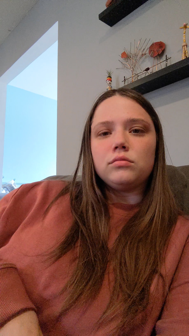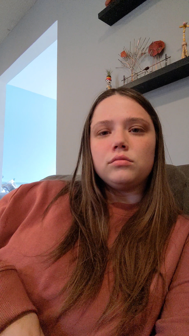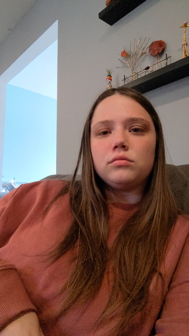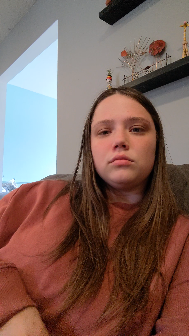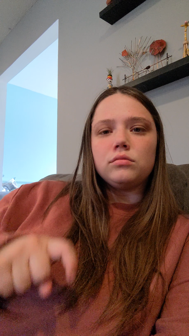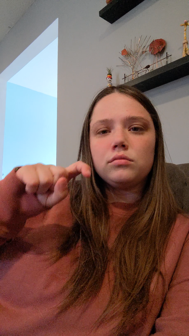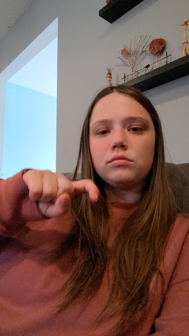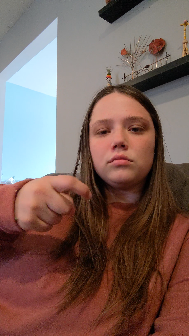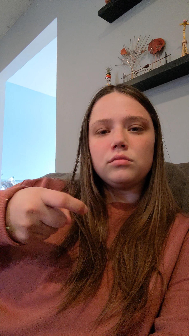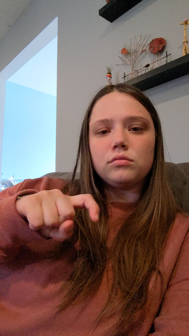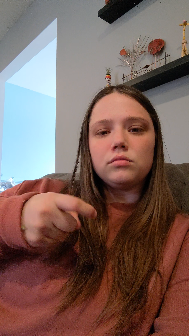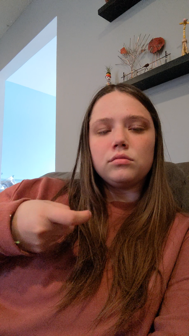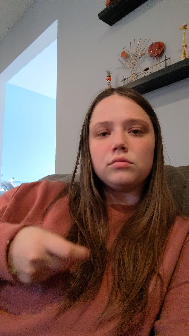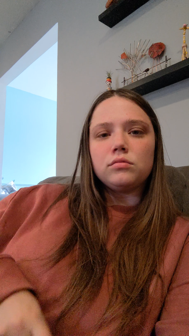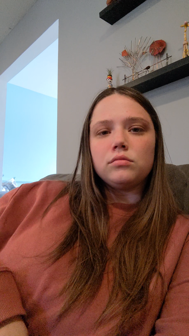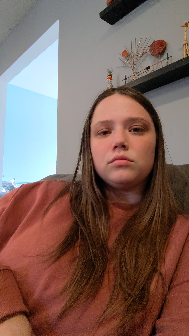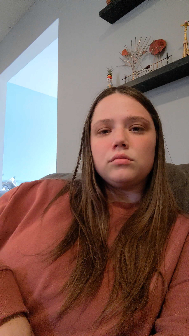friend